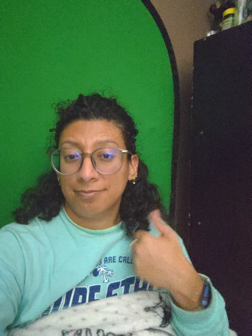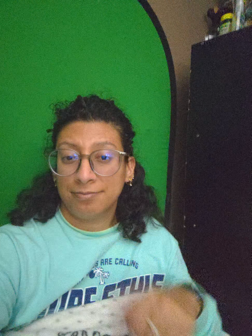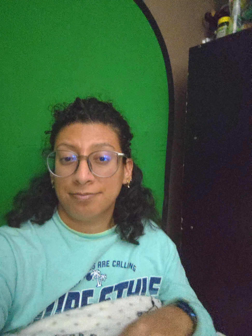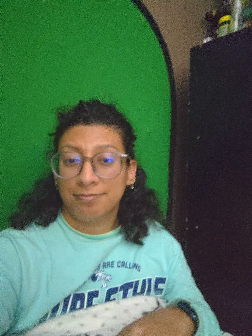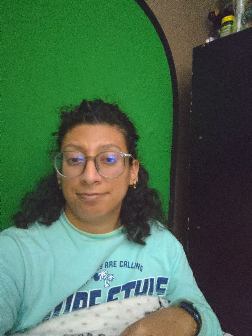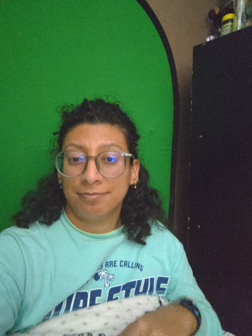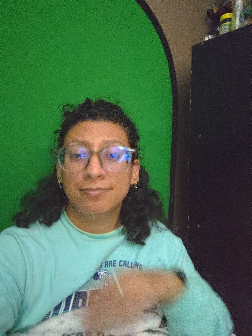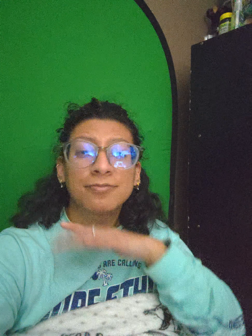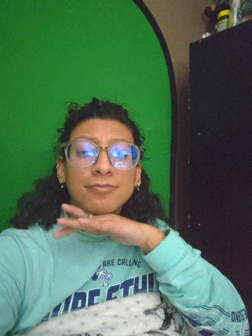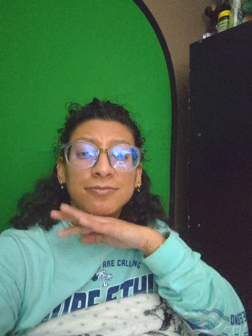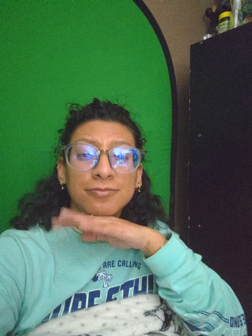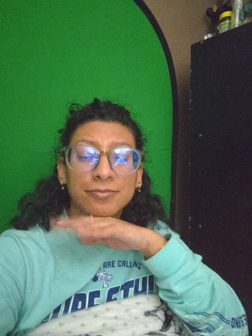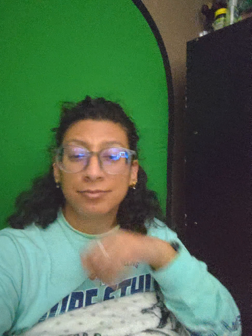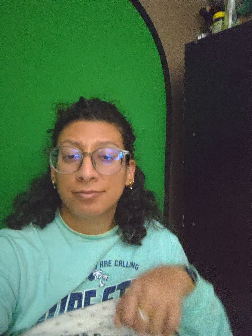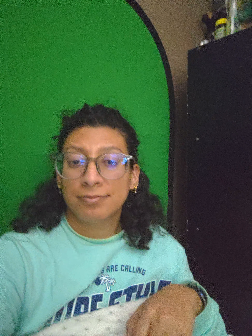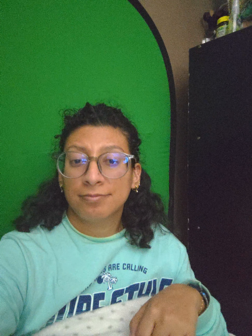dirty